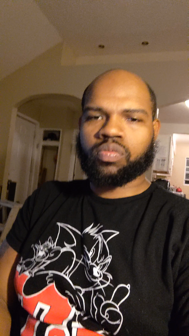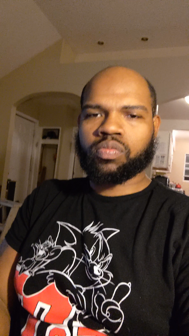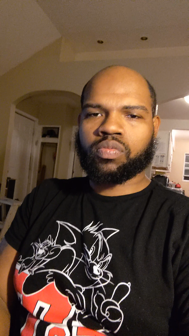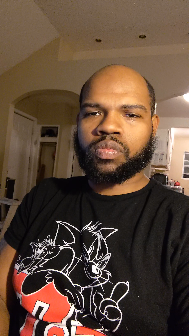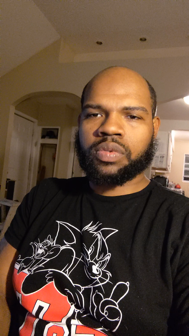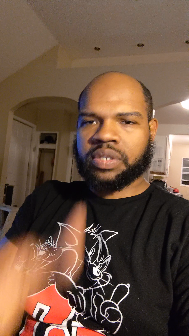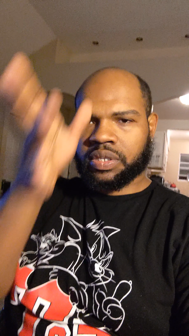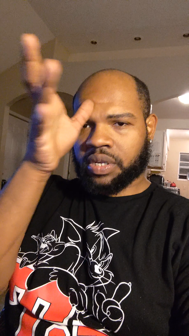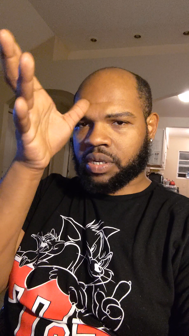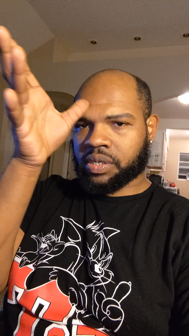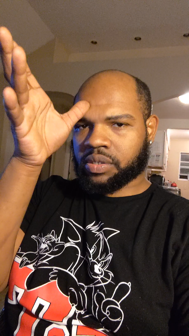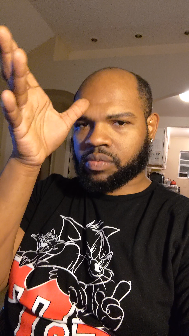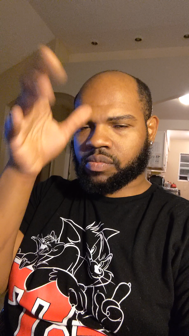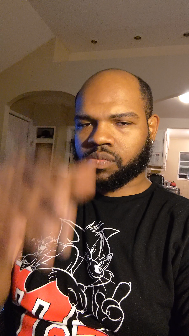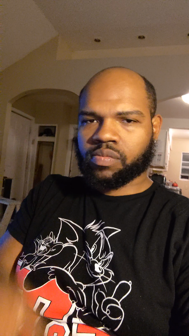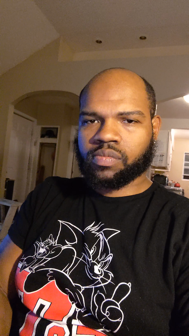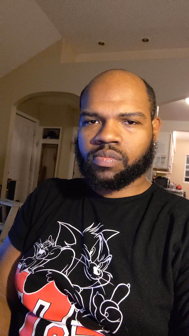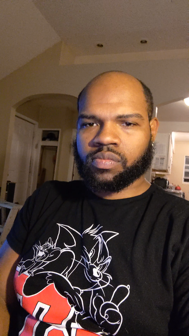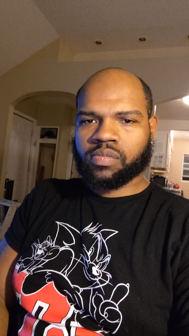daddy